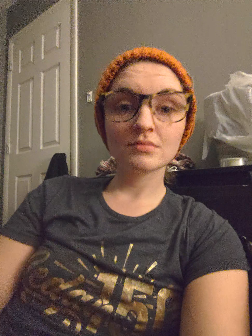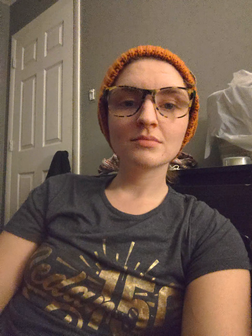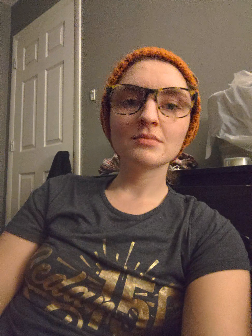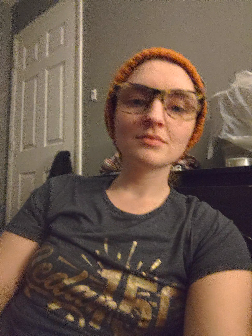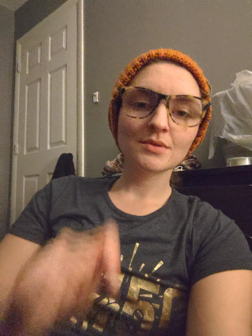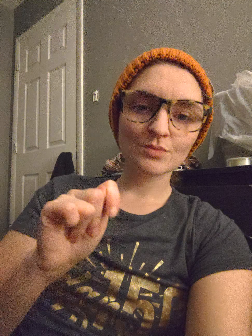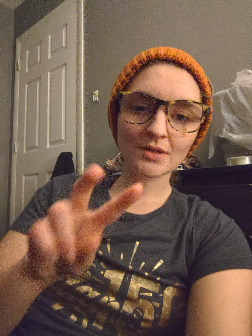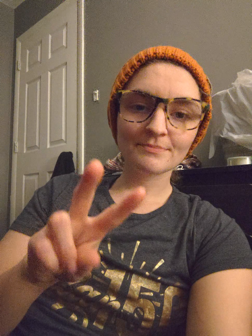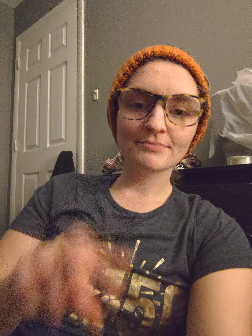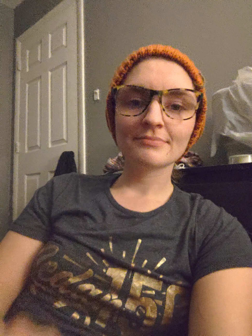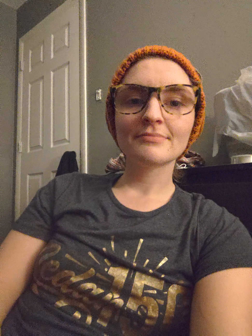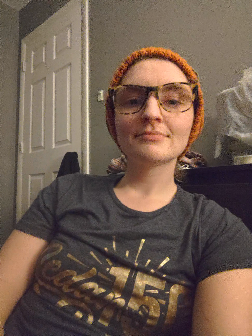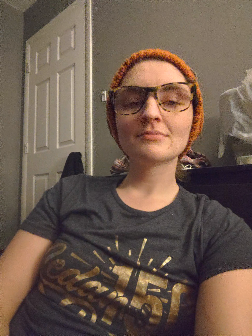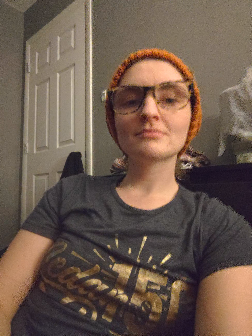TV